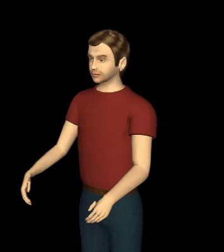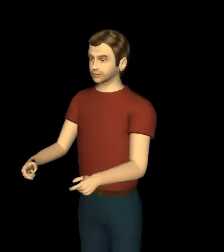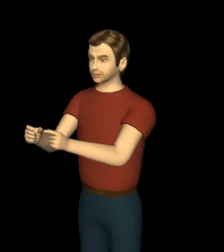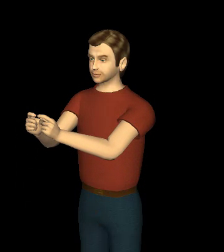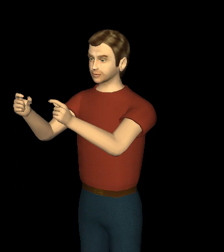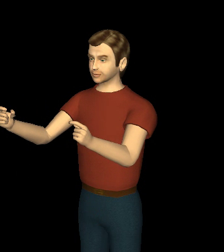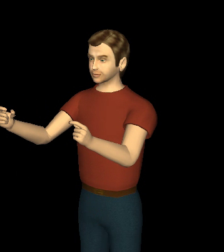شركة